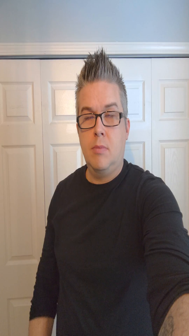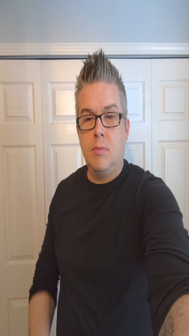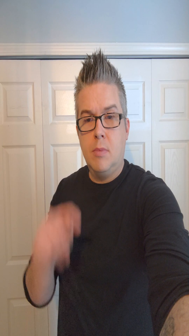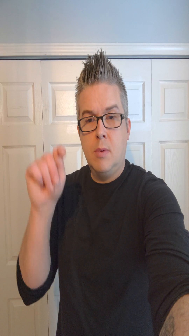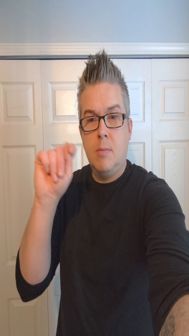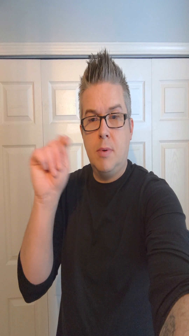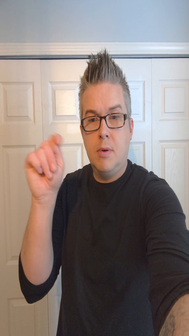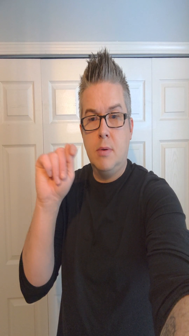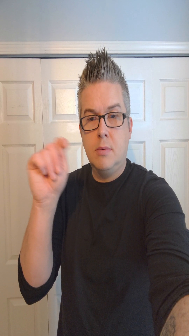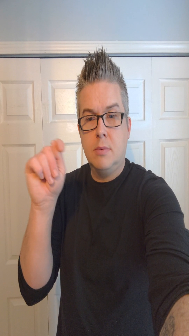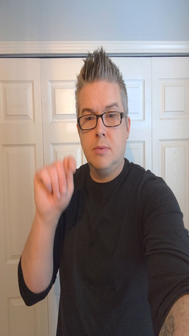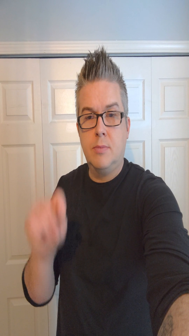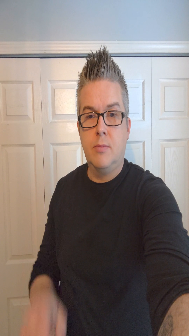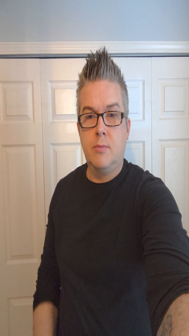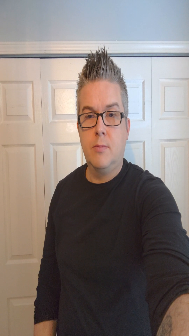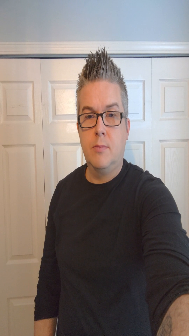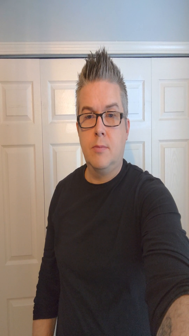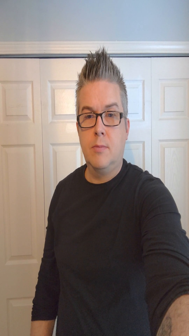potty